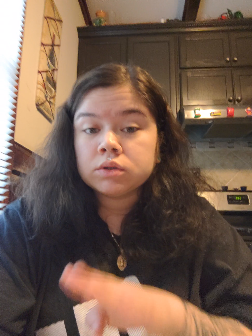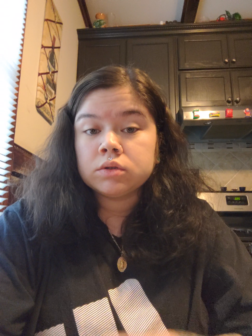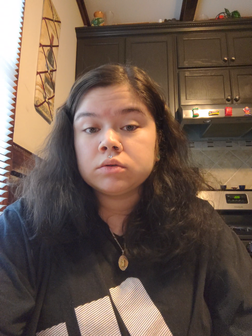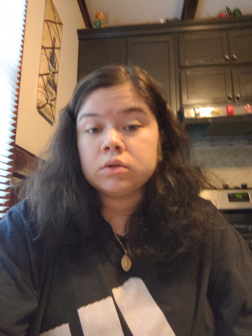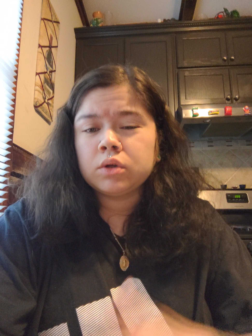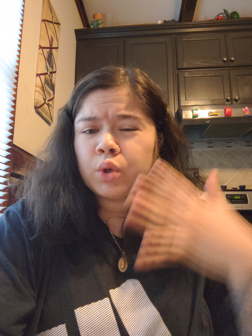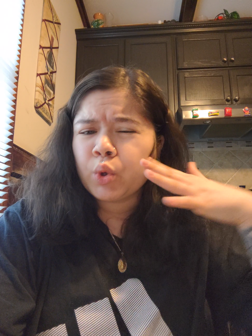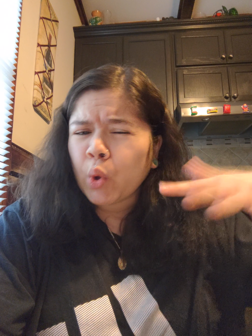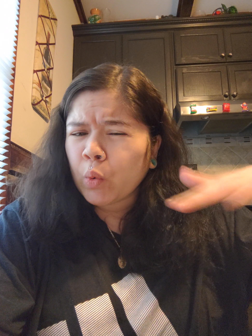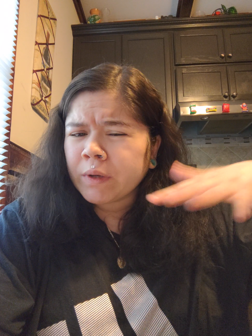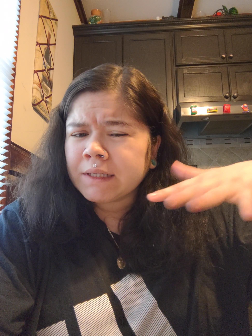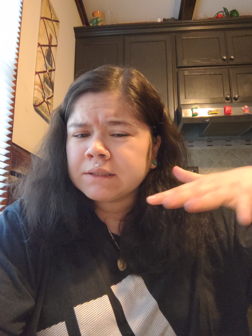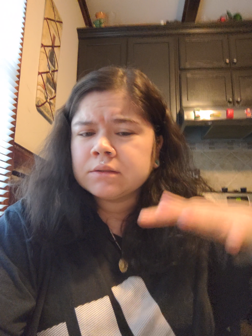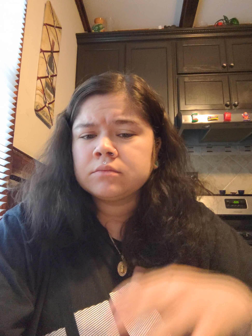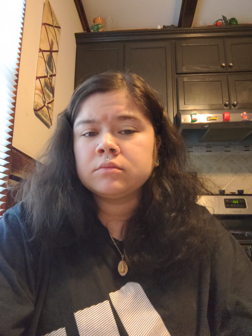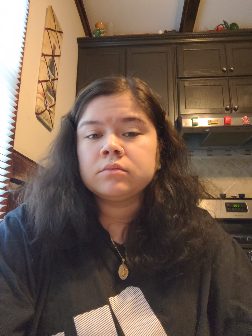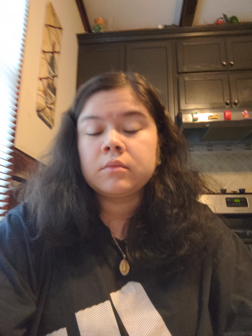noisy